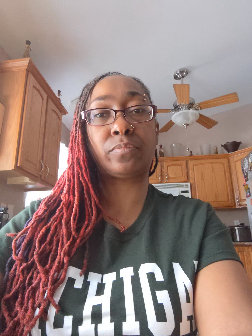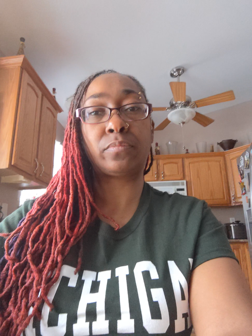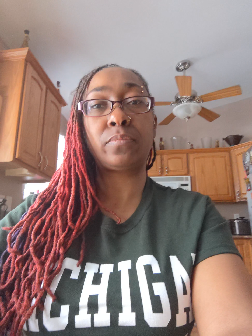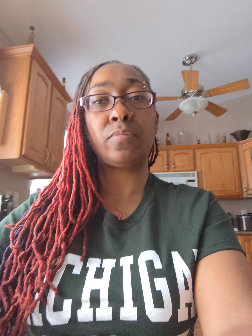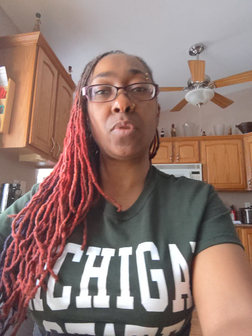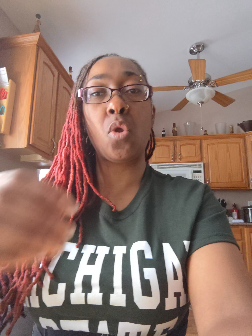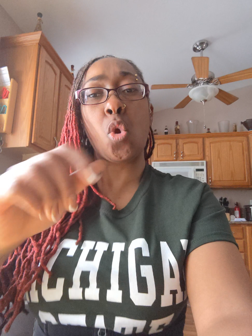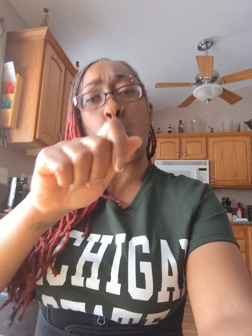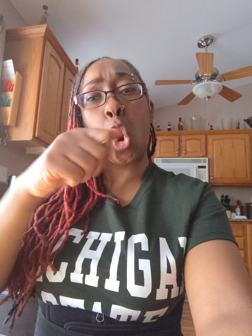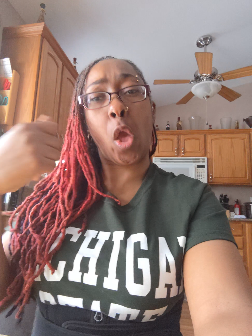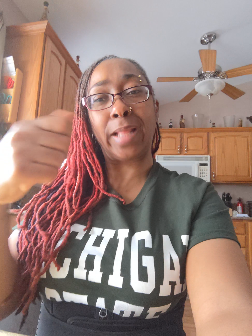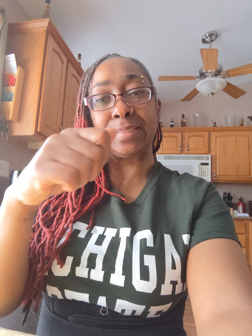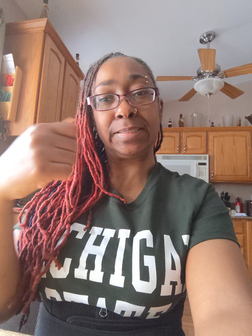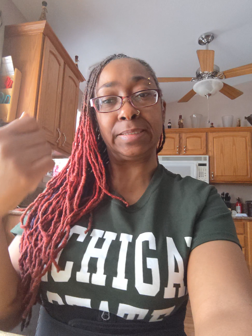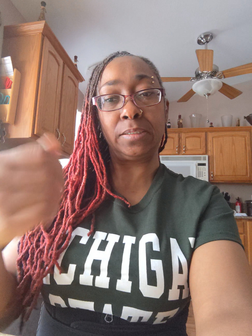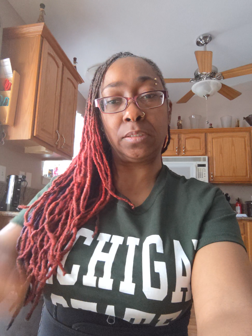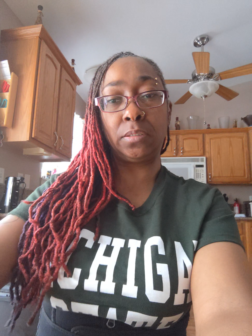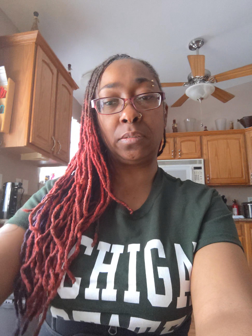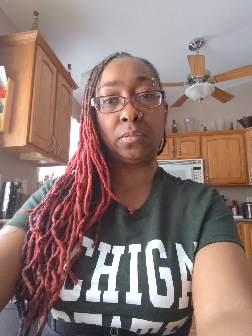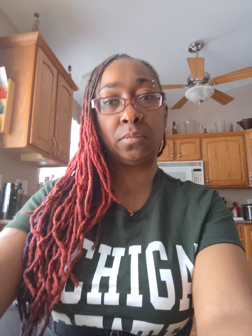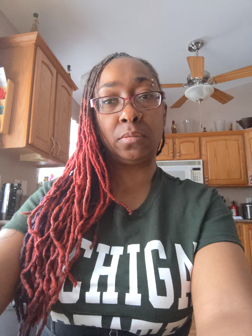closet